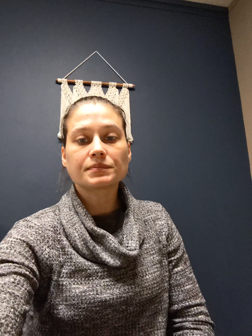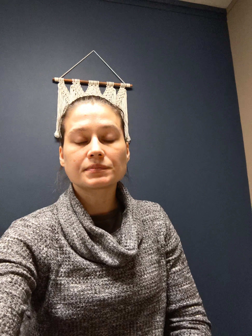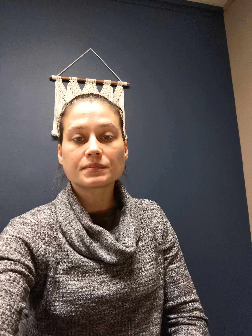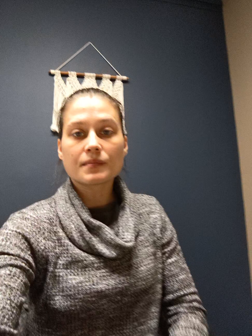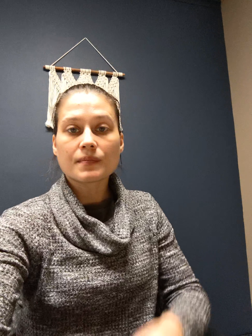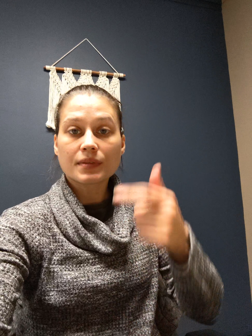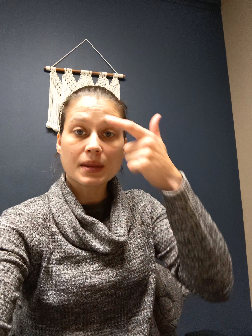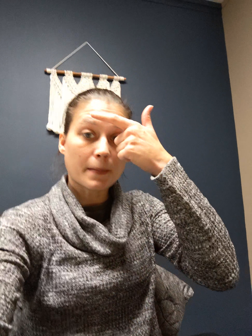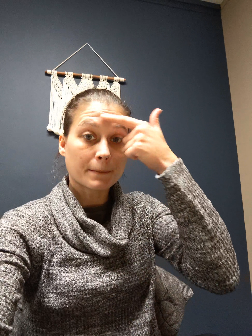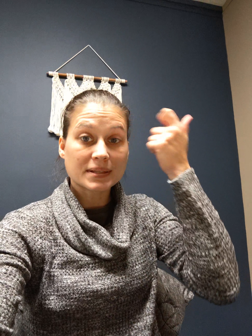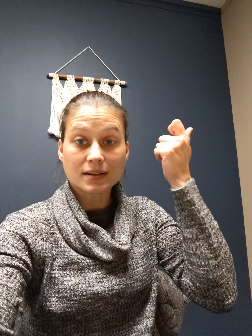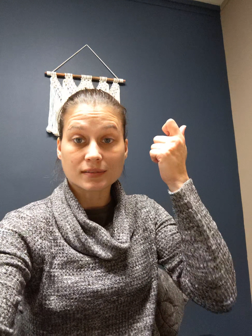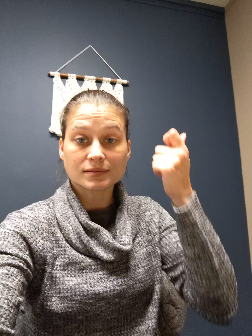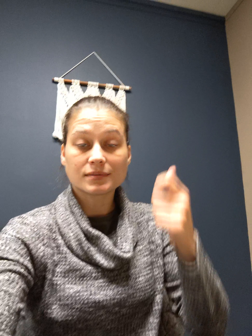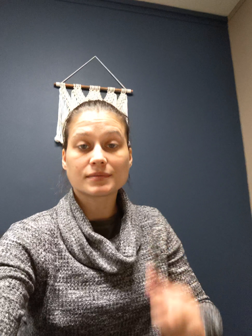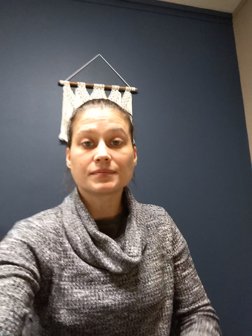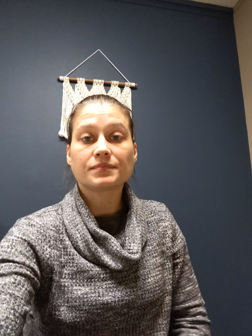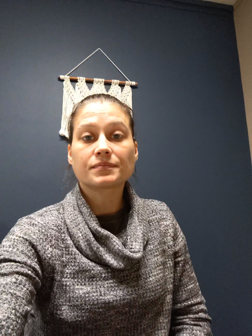because